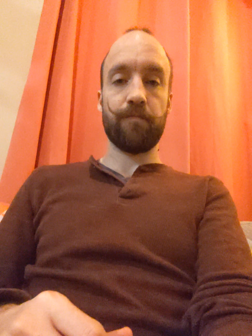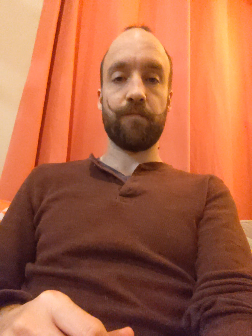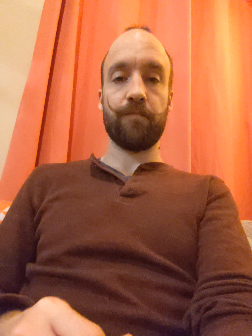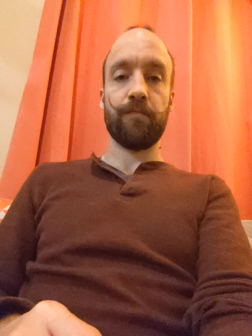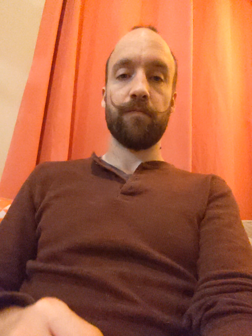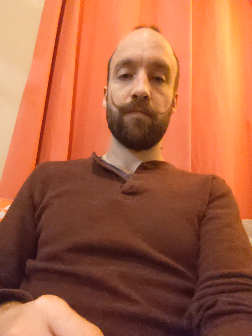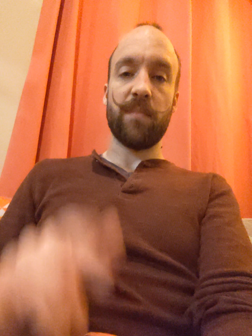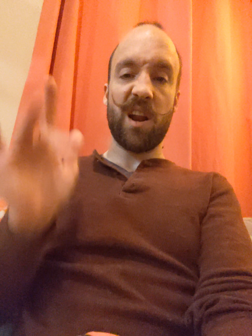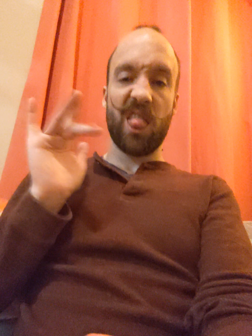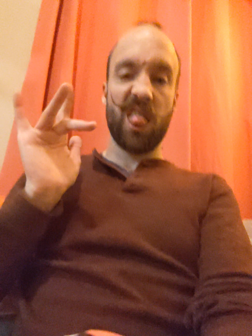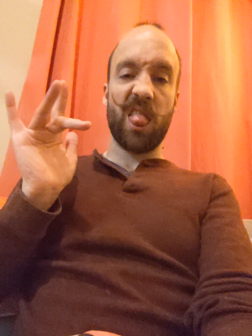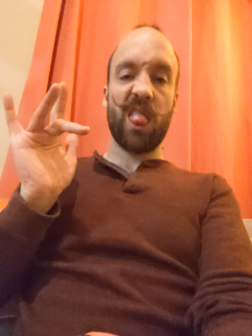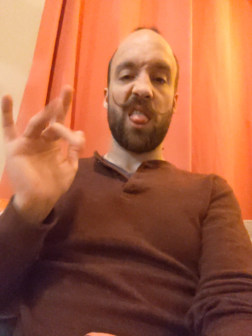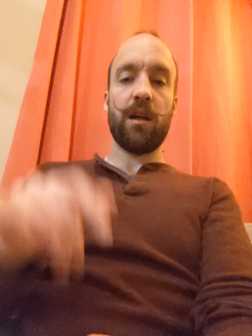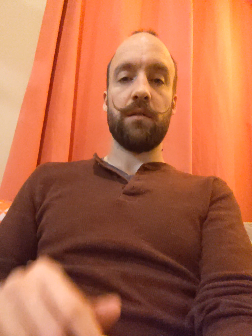yucky